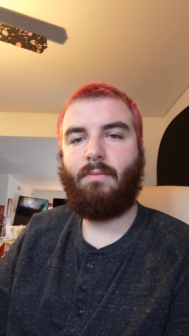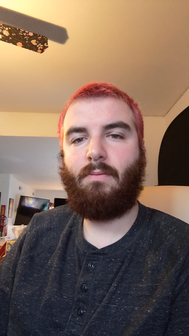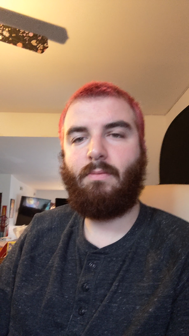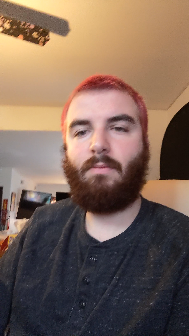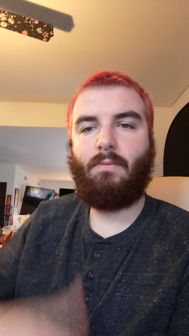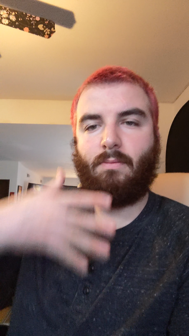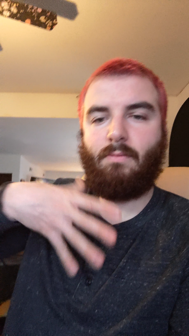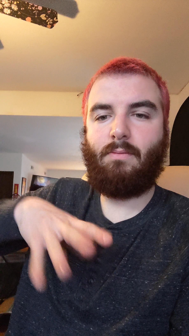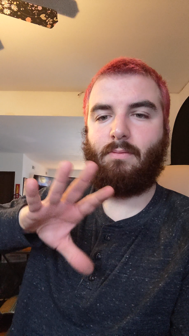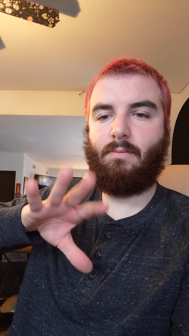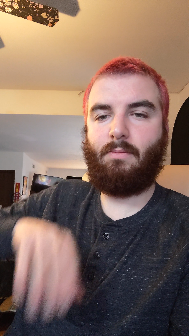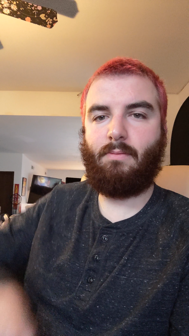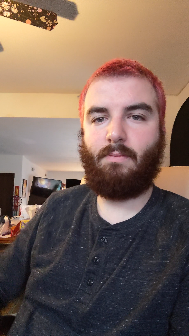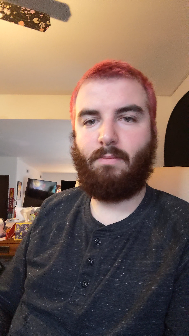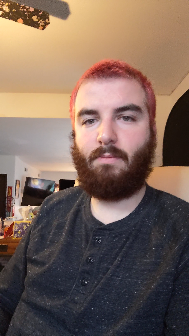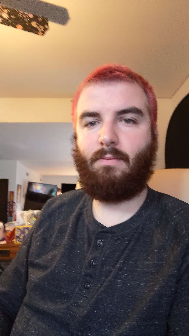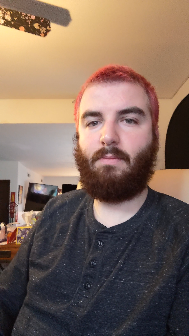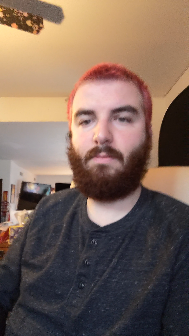dress